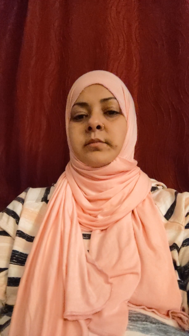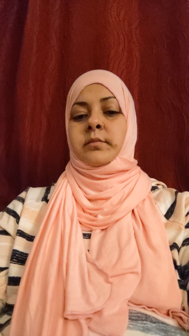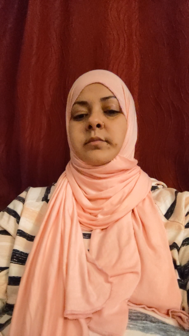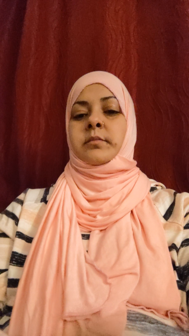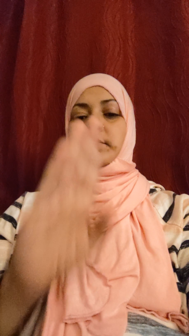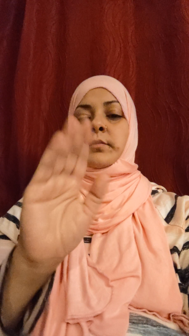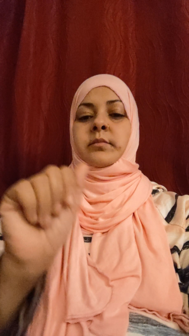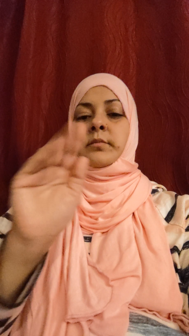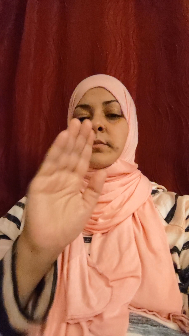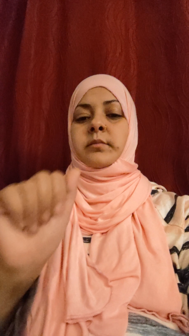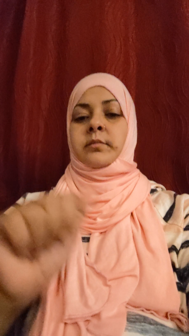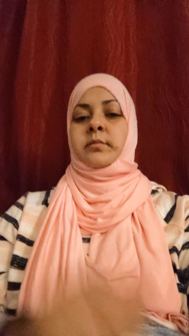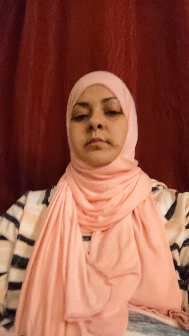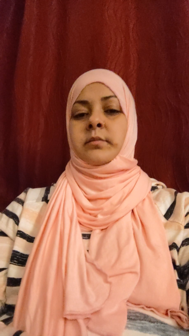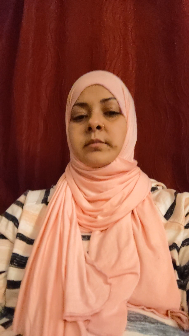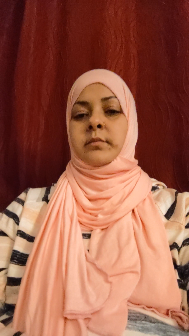baa baa